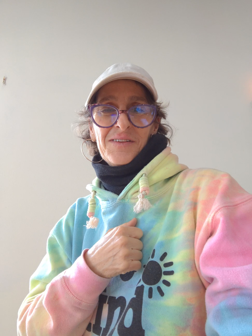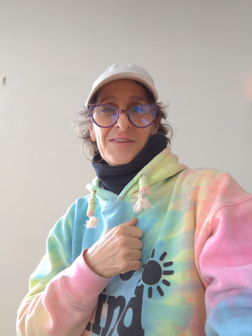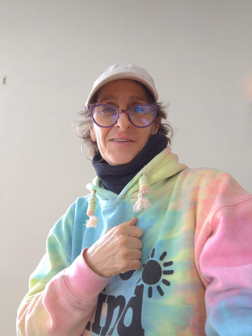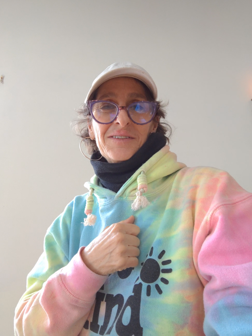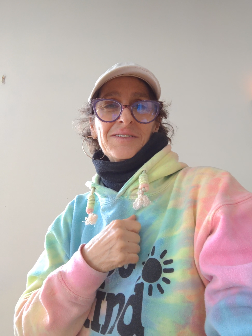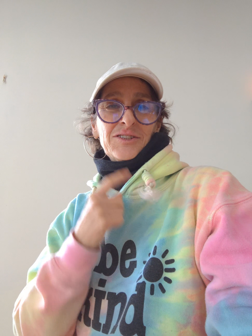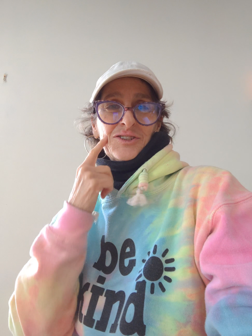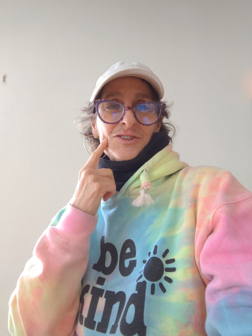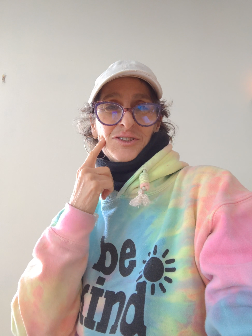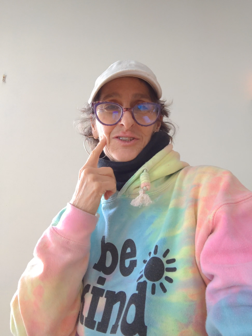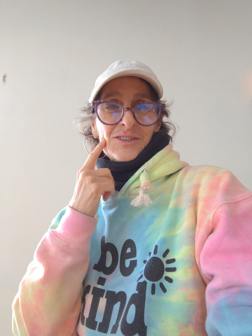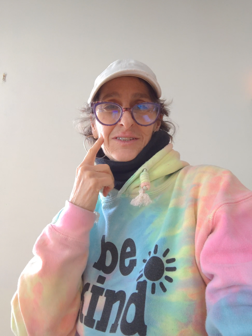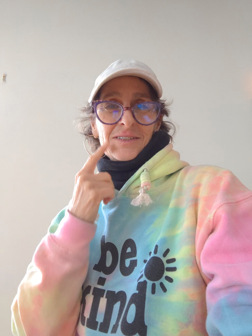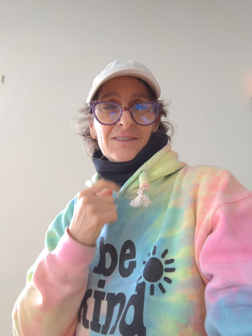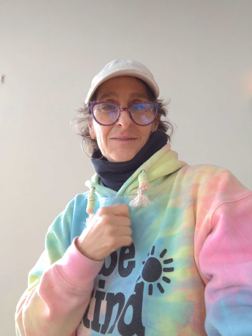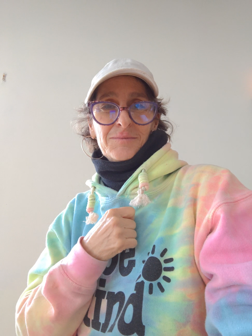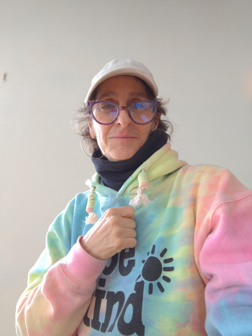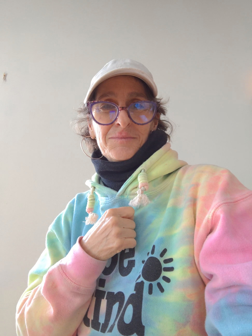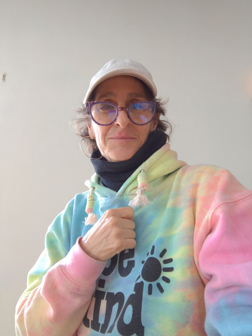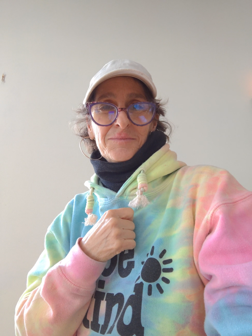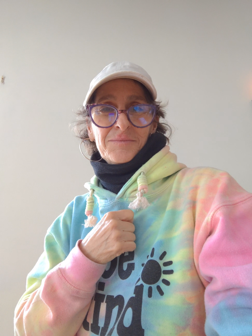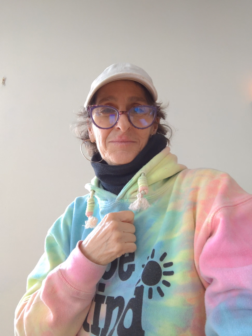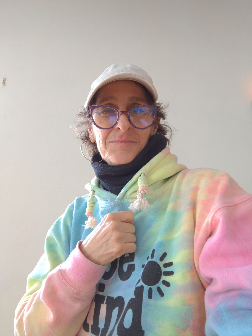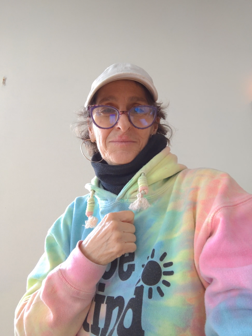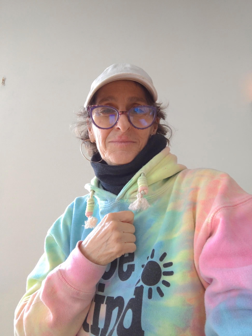cheek